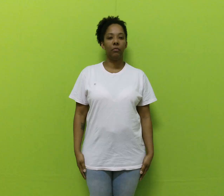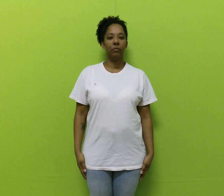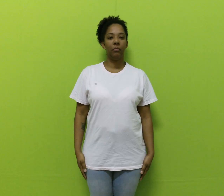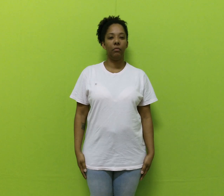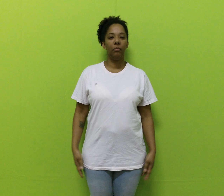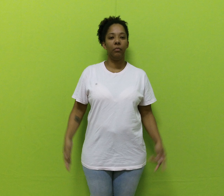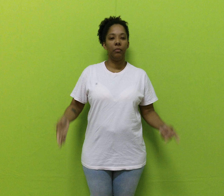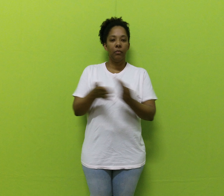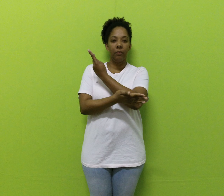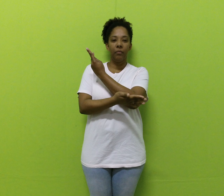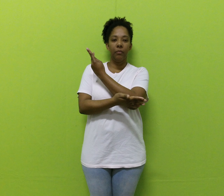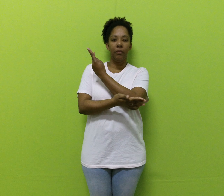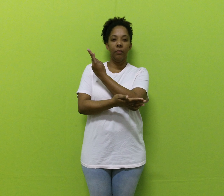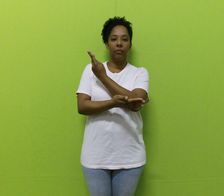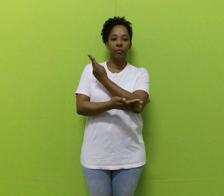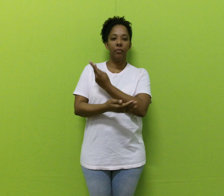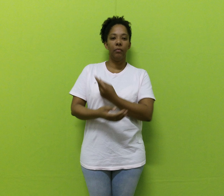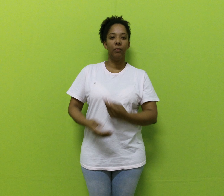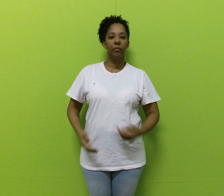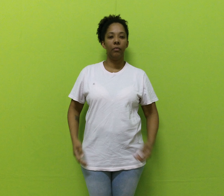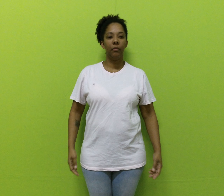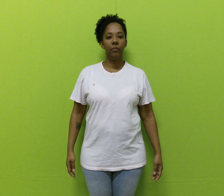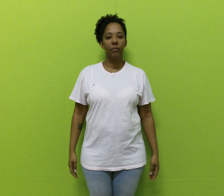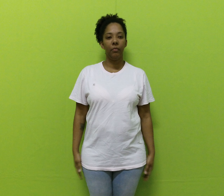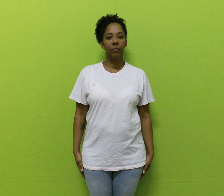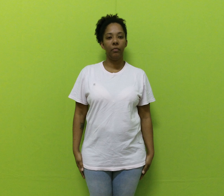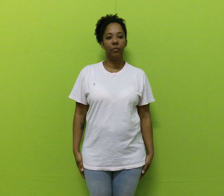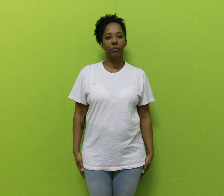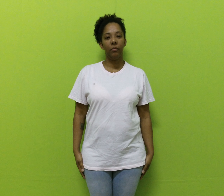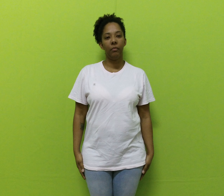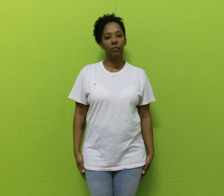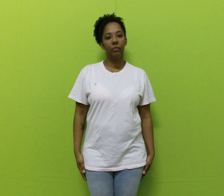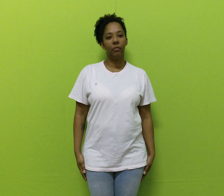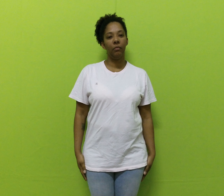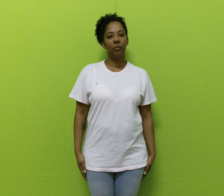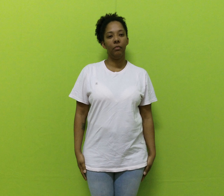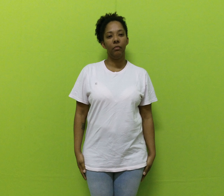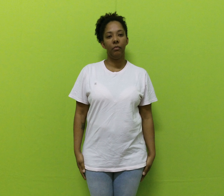acontecer